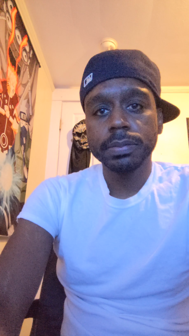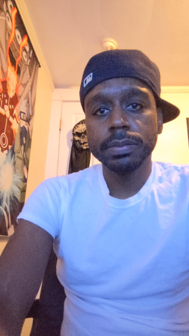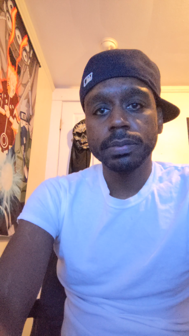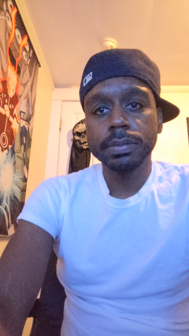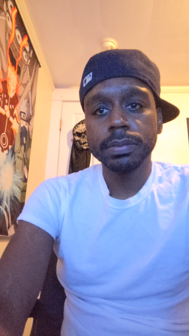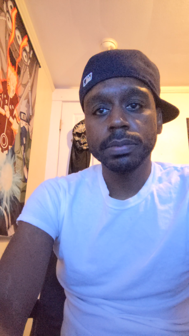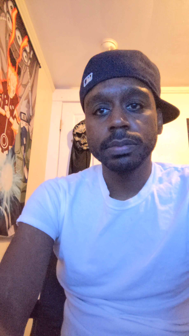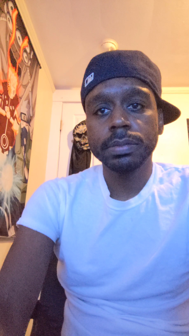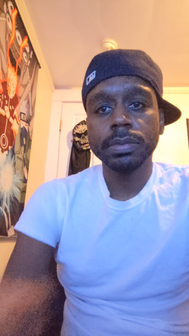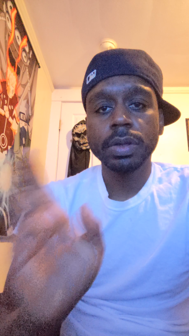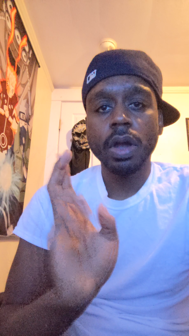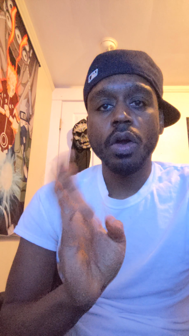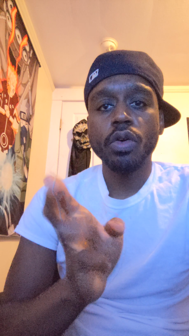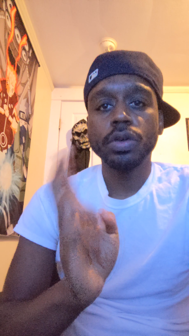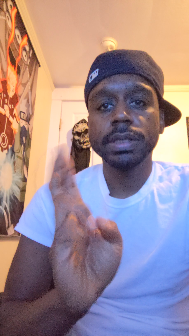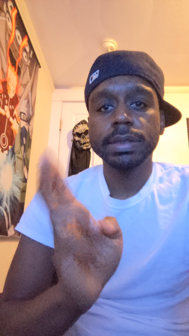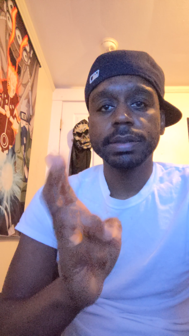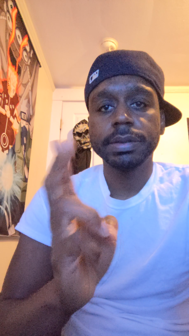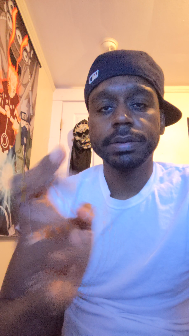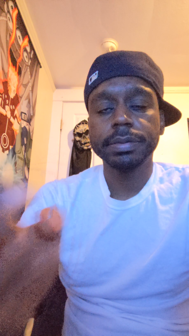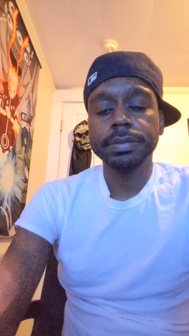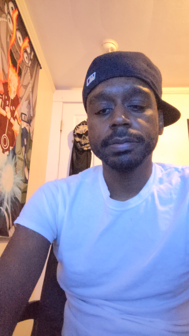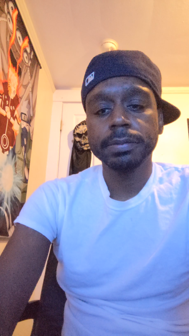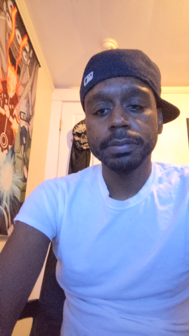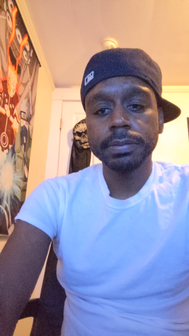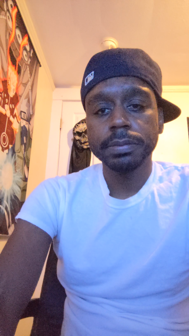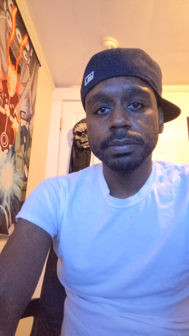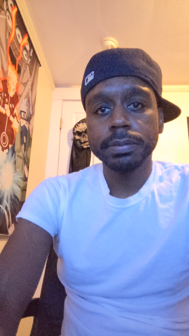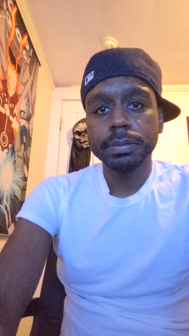hurry